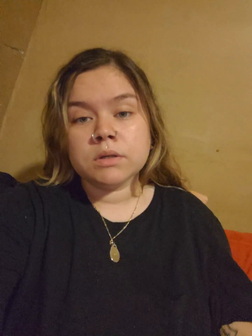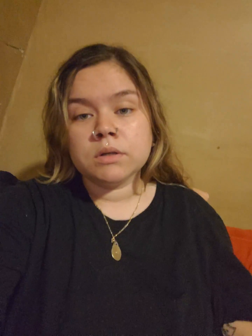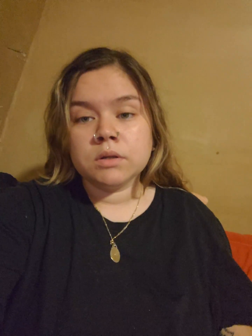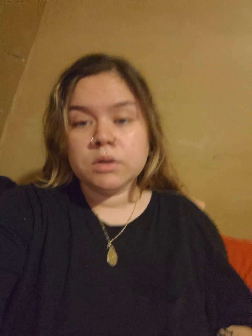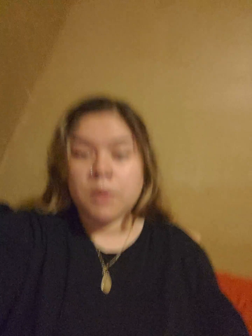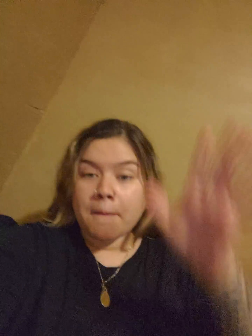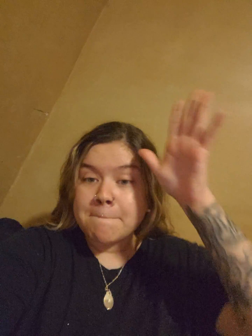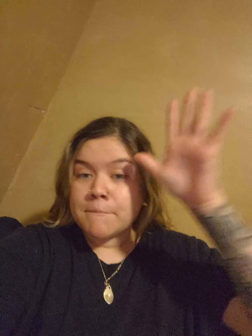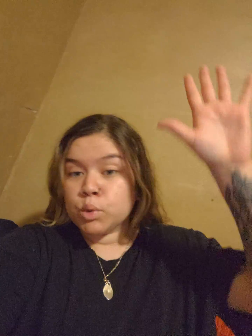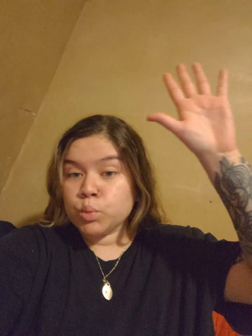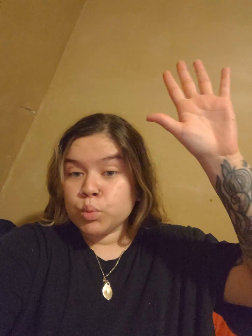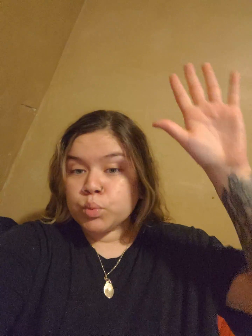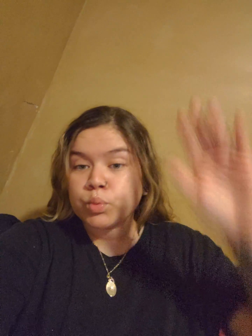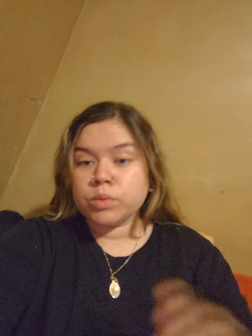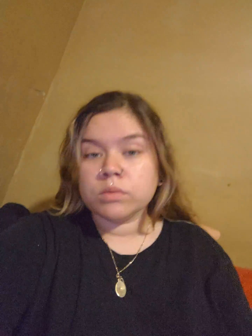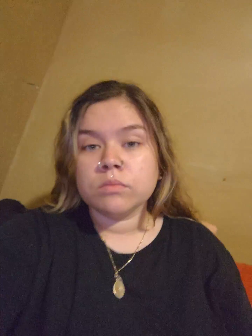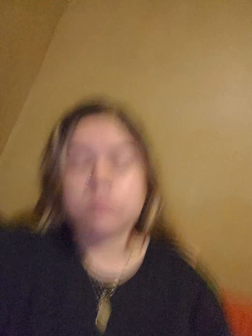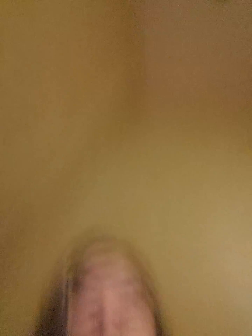moose